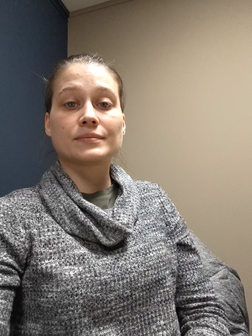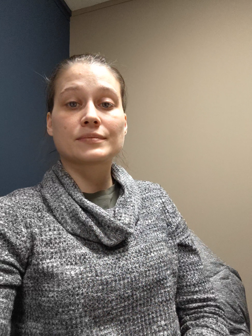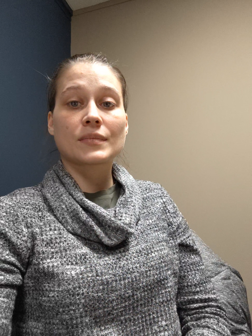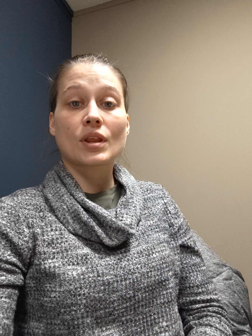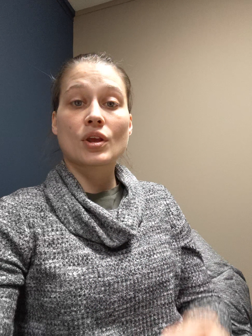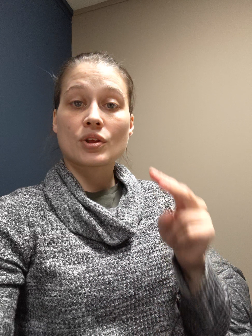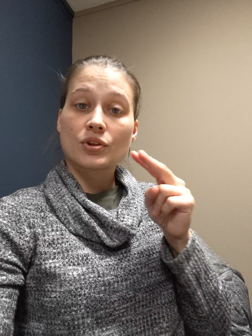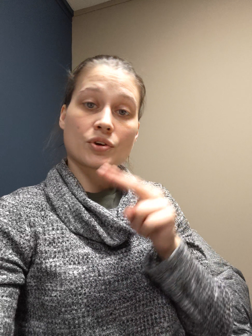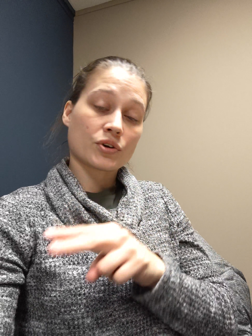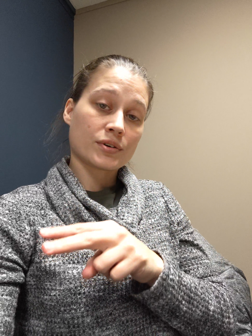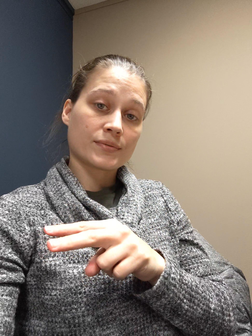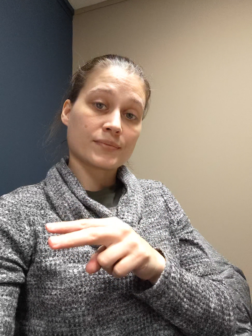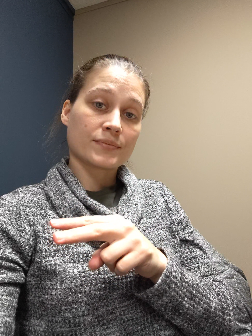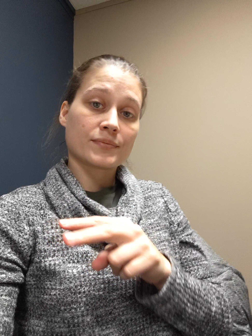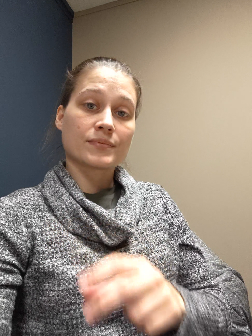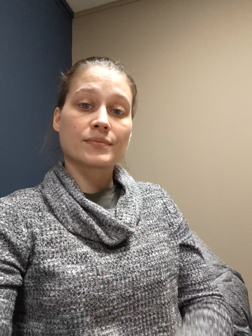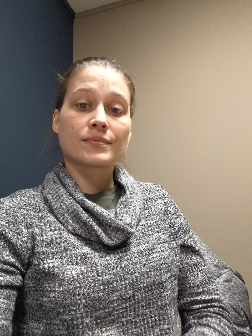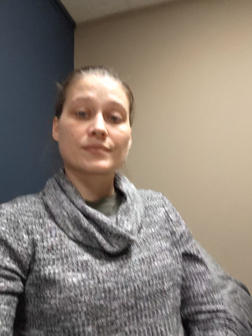look